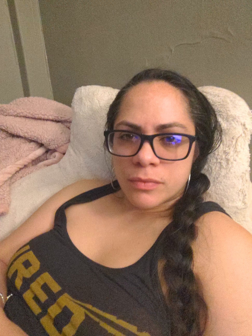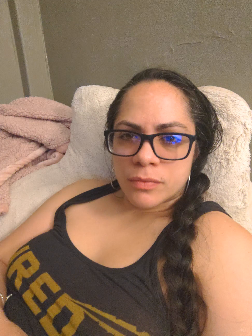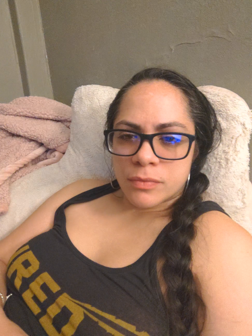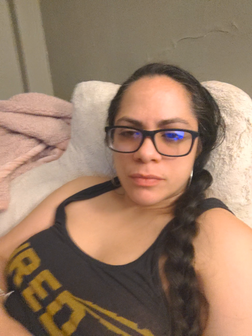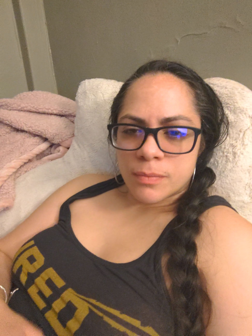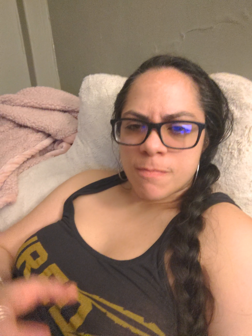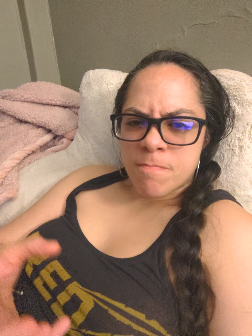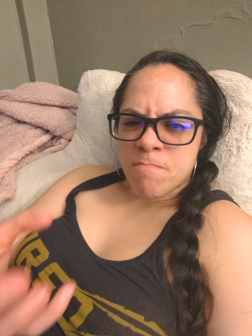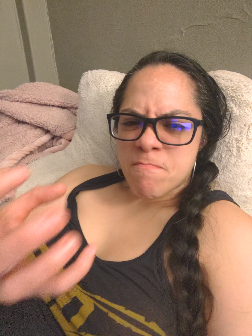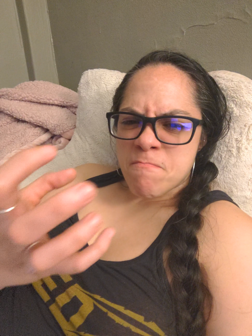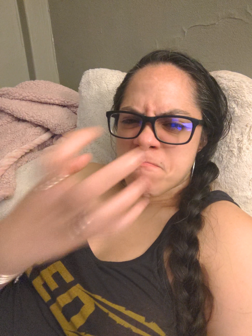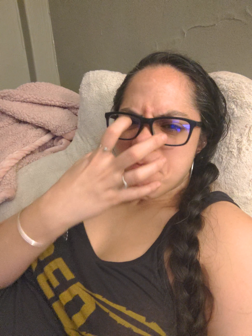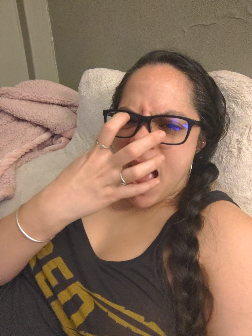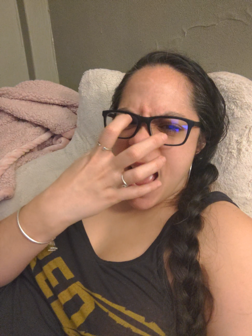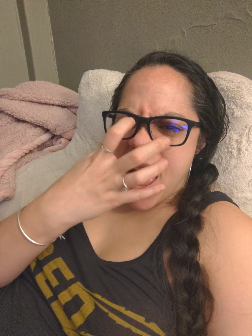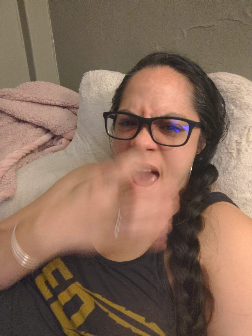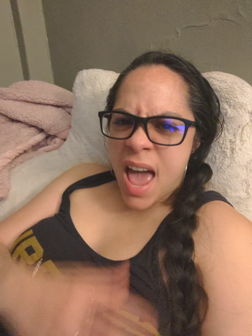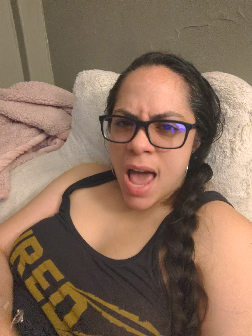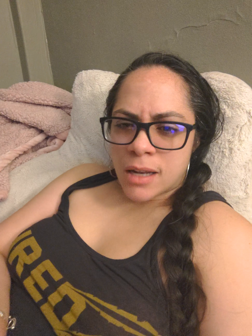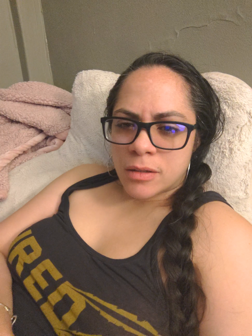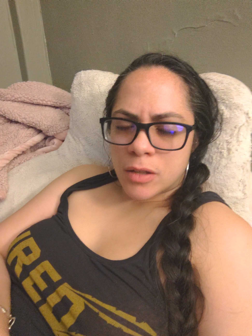mad